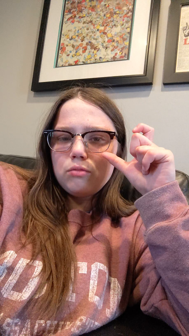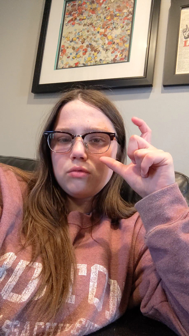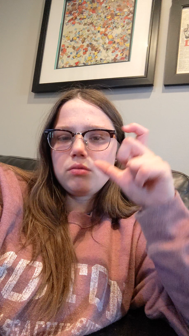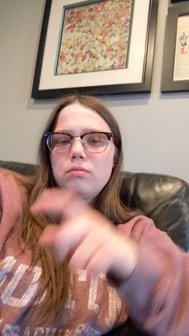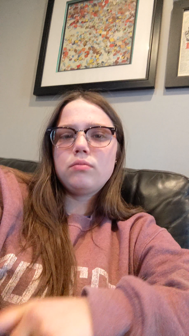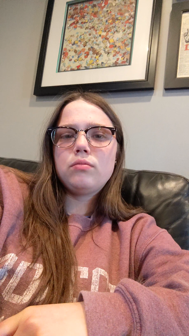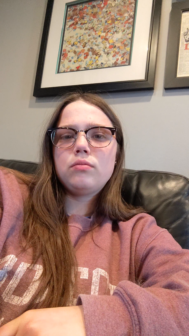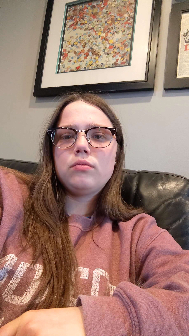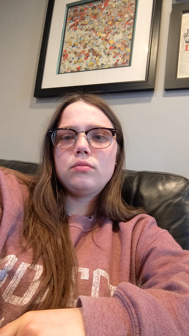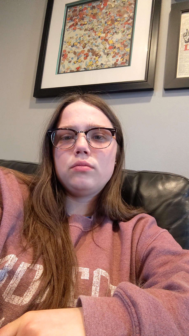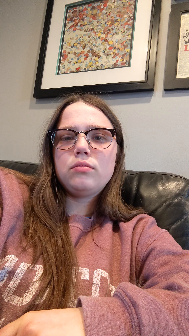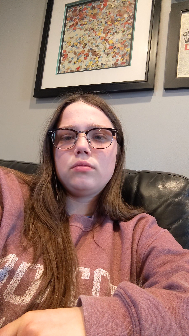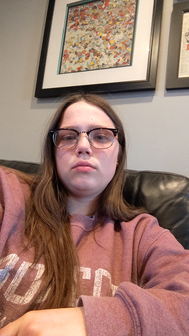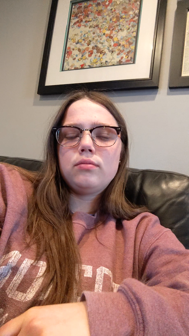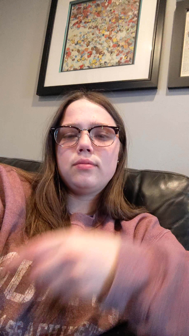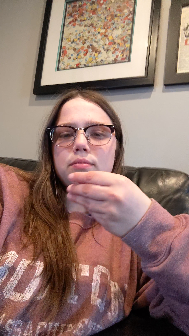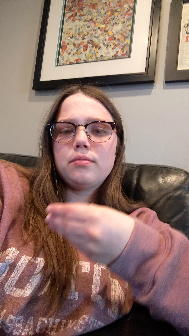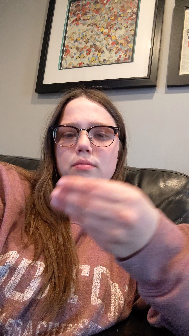buy